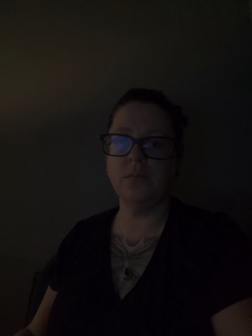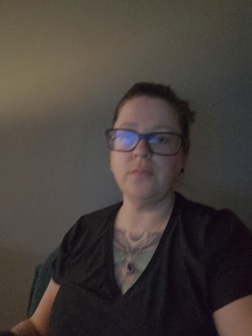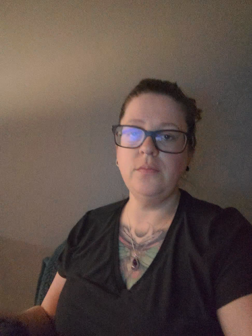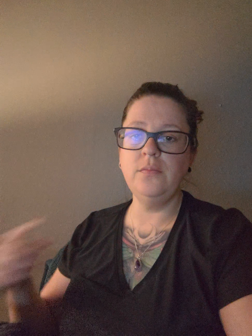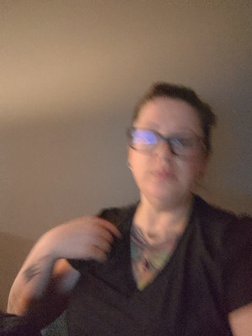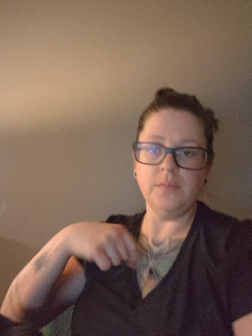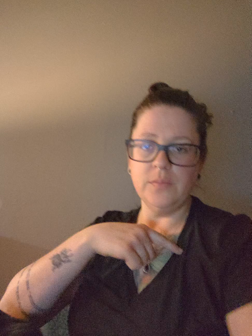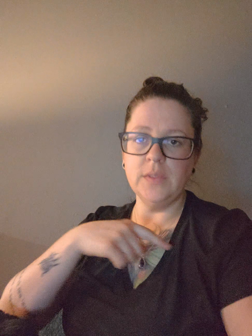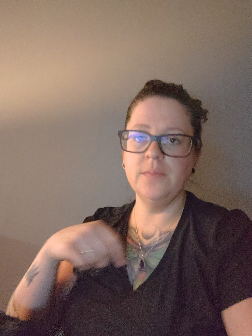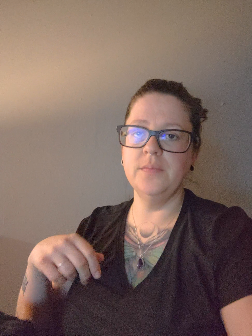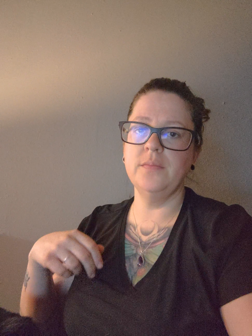we